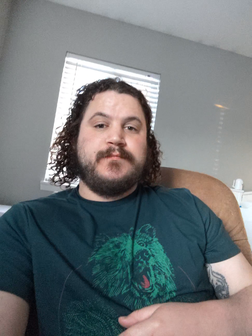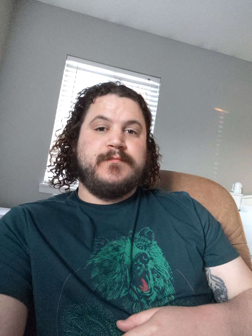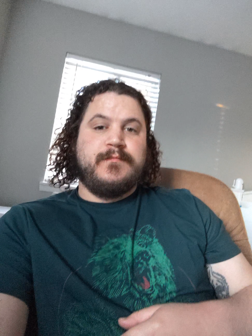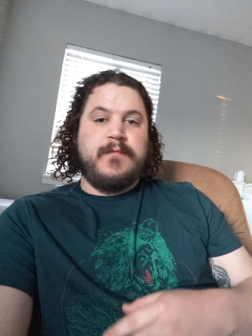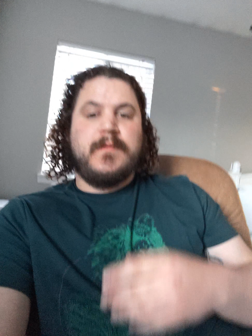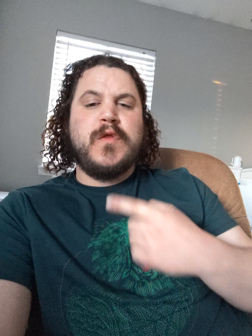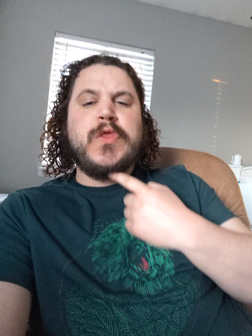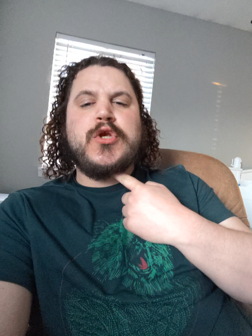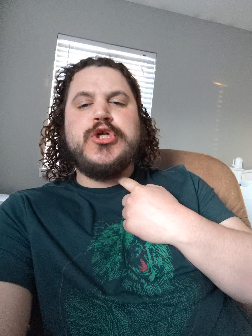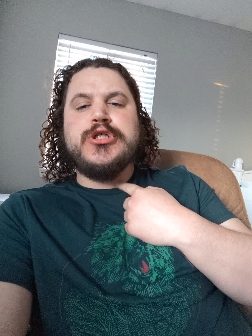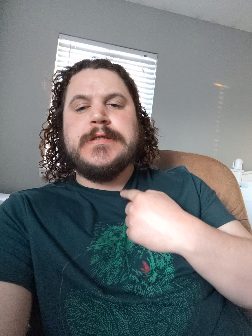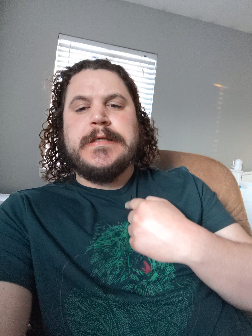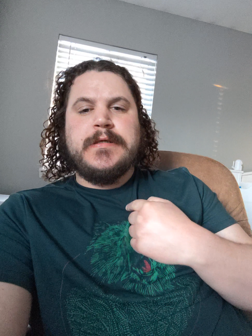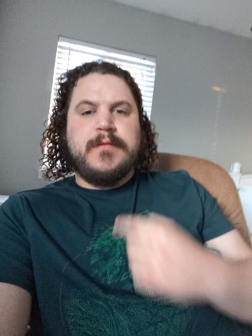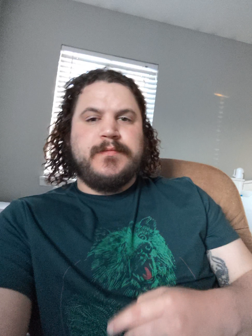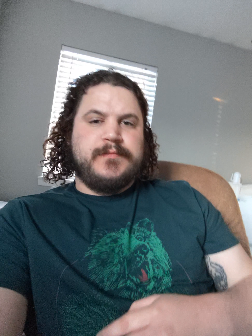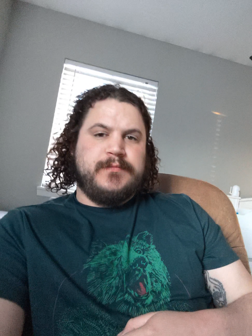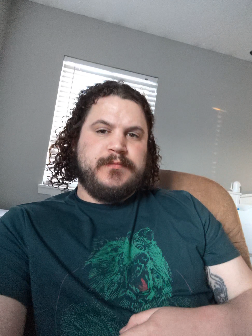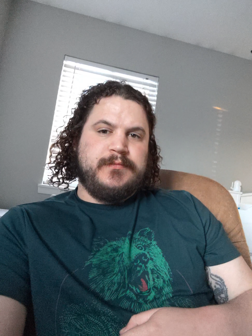thirsty